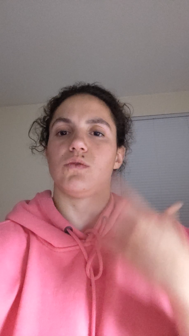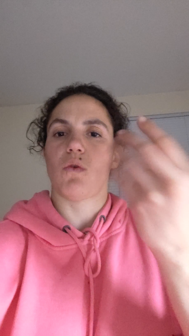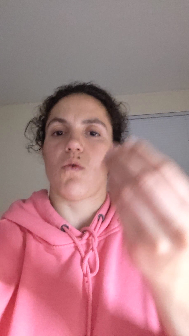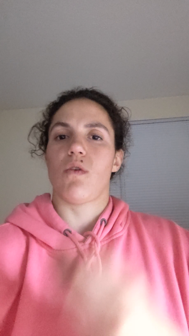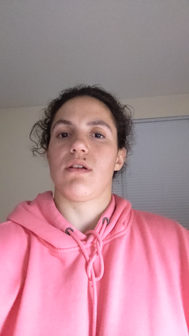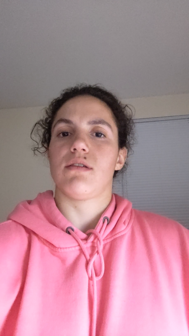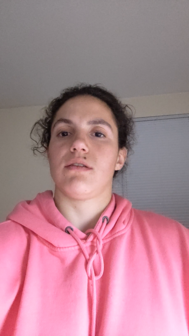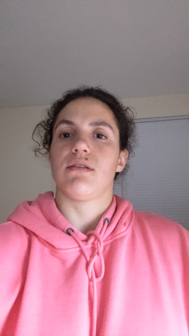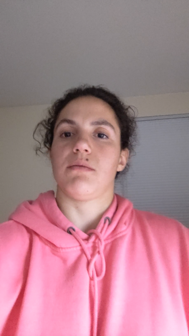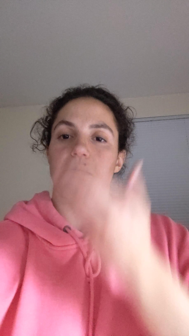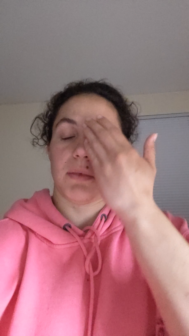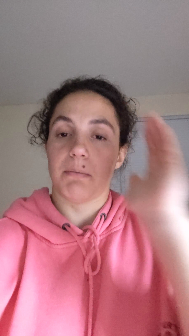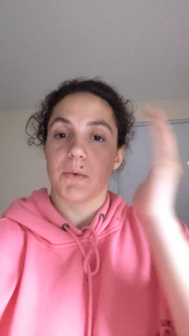peekaboo